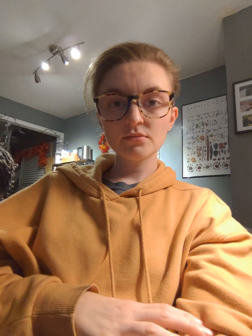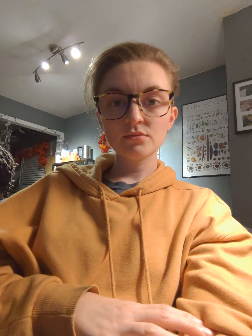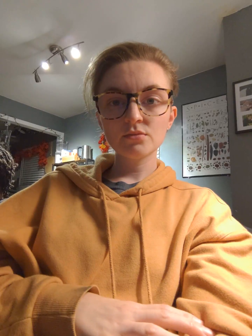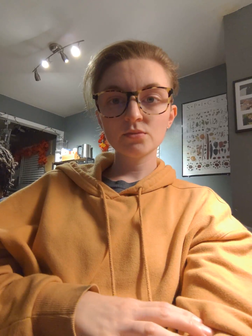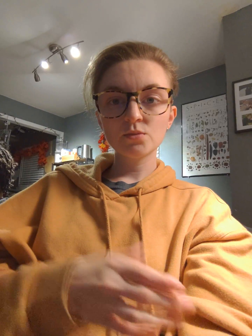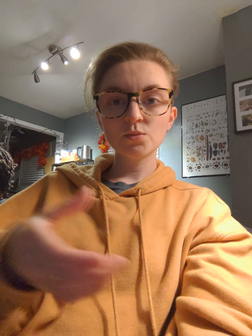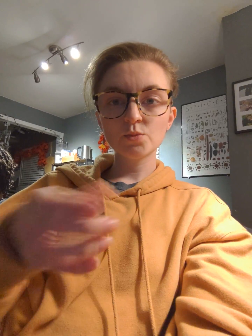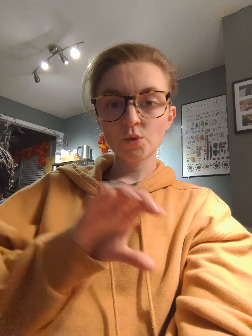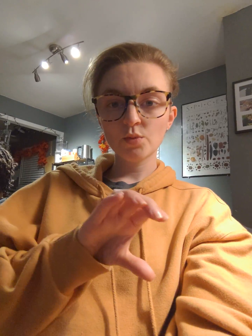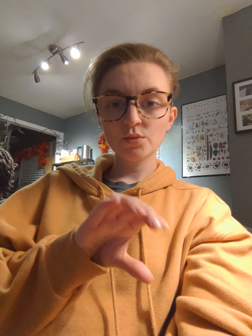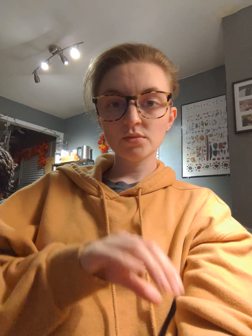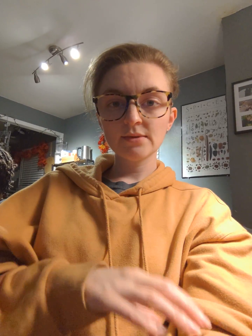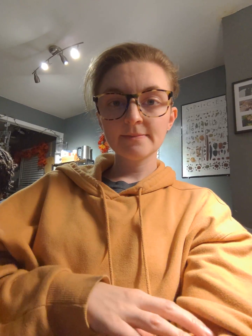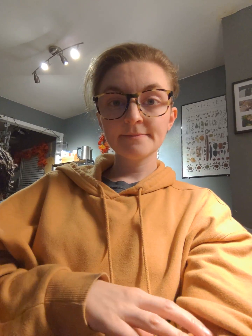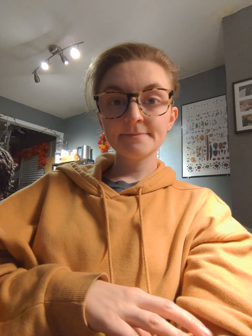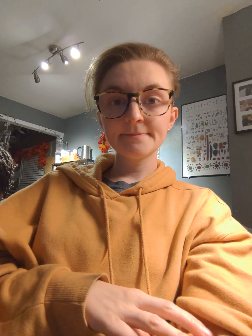pour